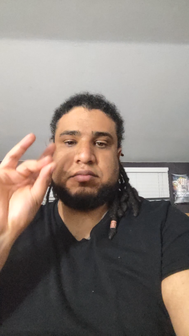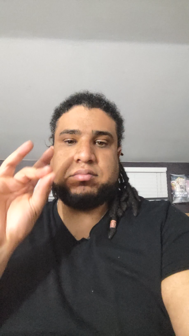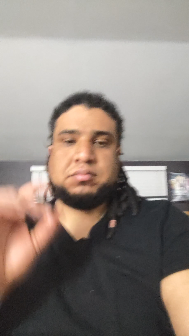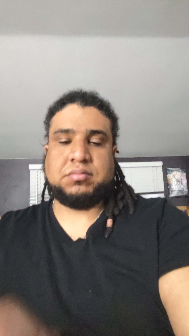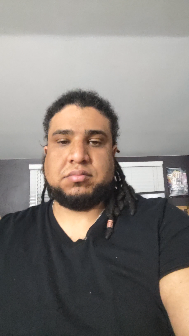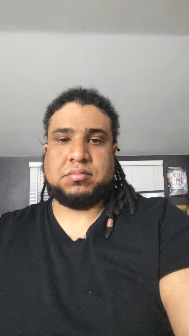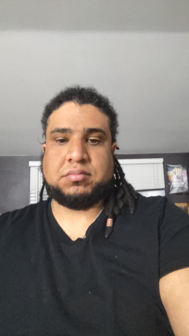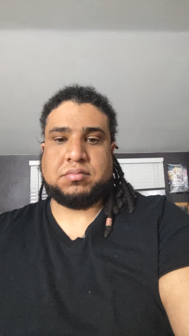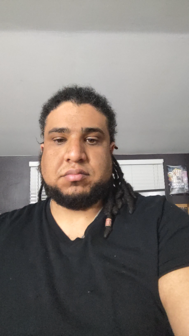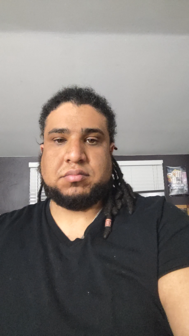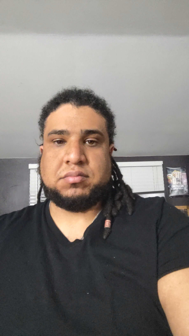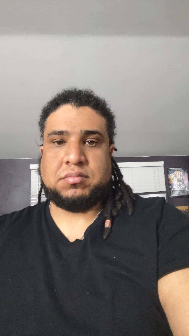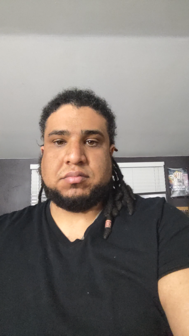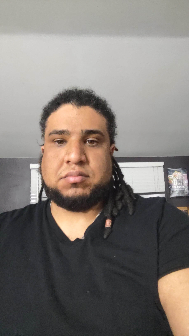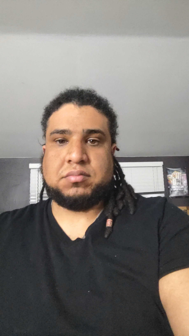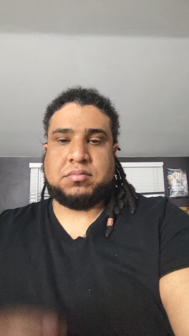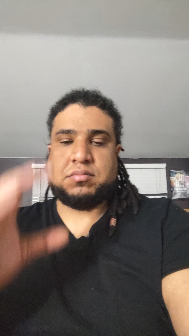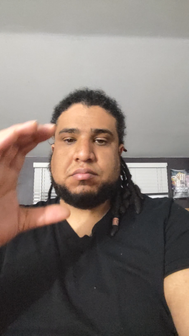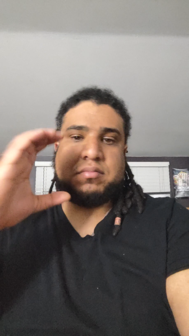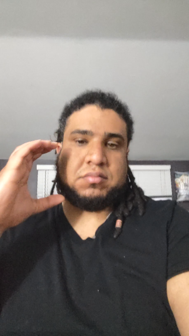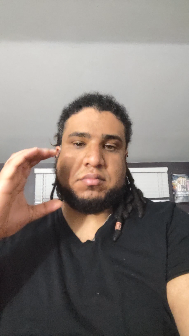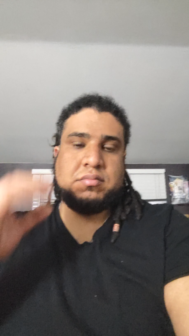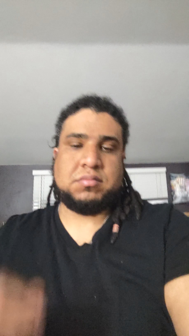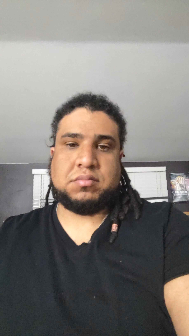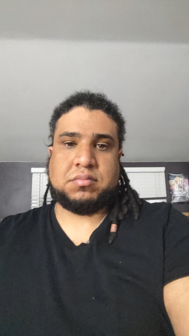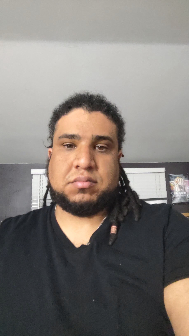bus